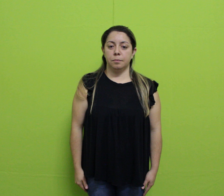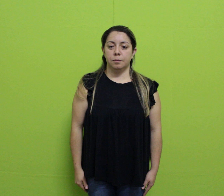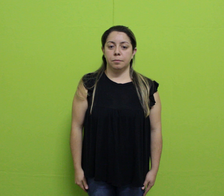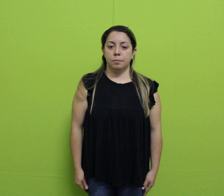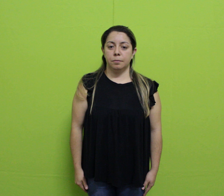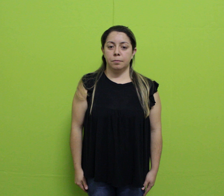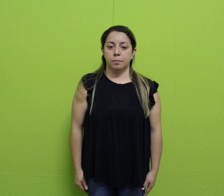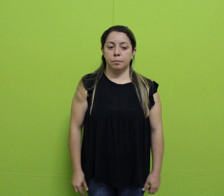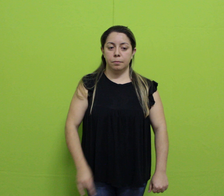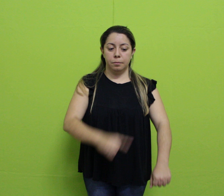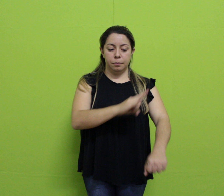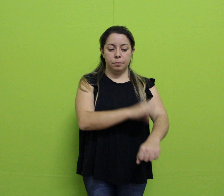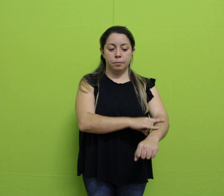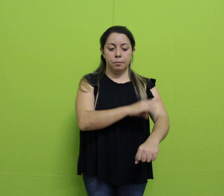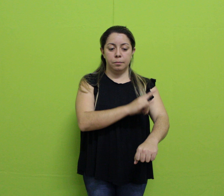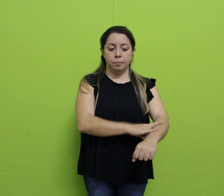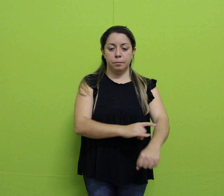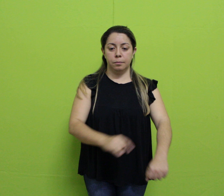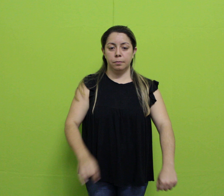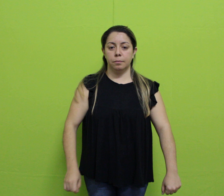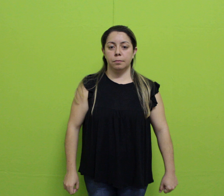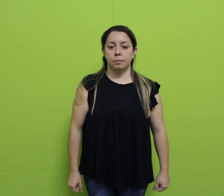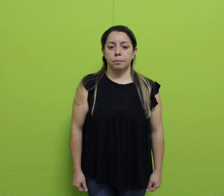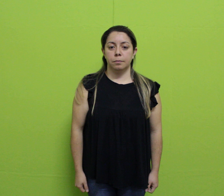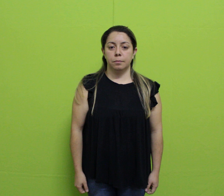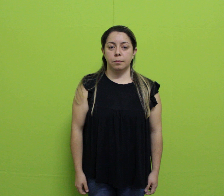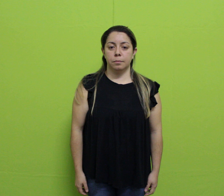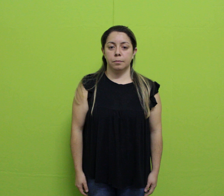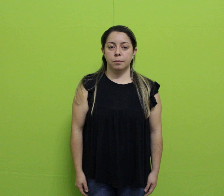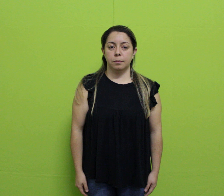banheiro